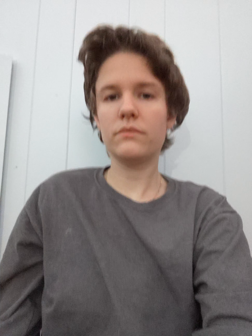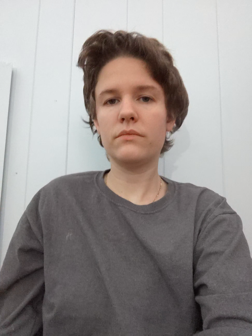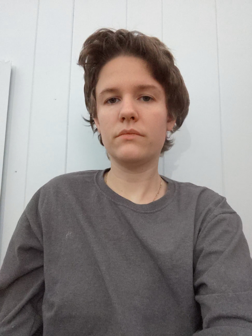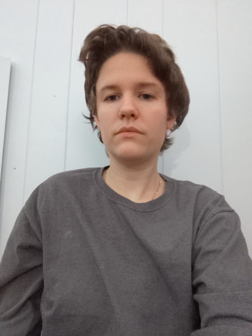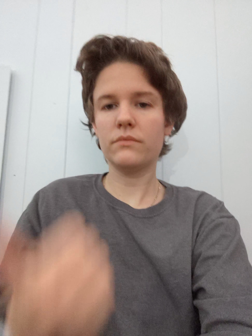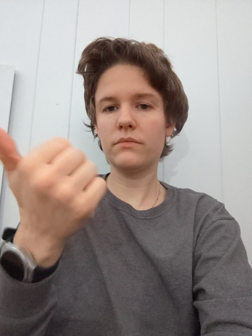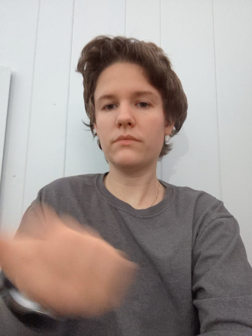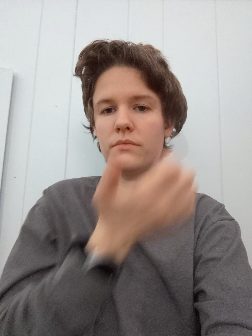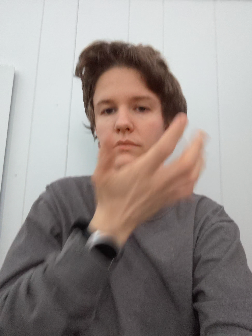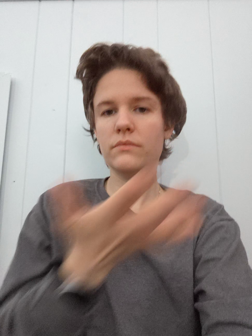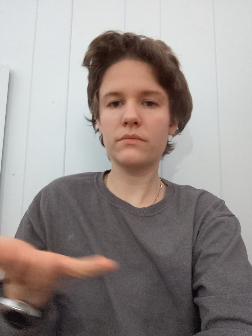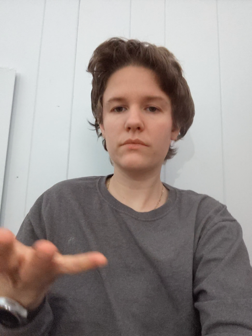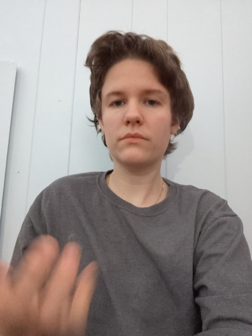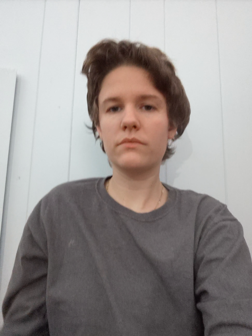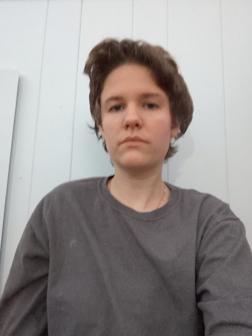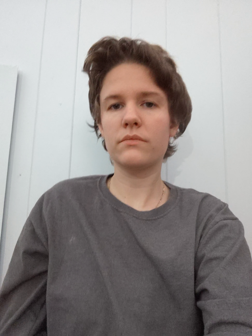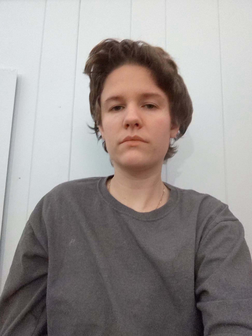every